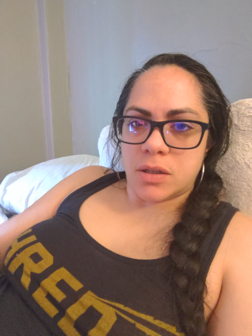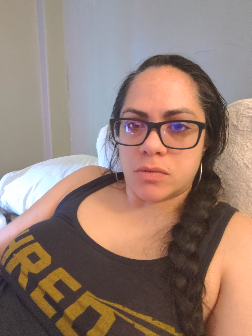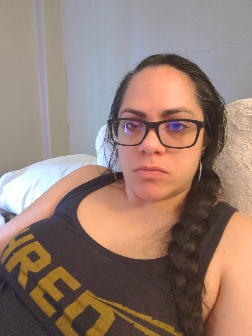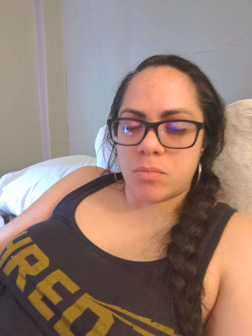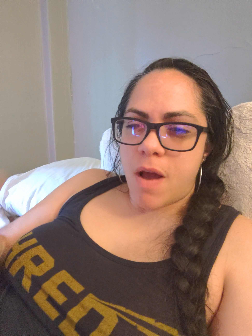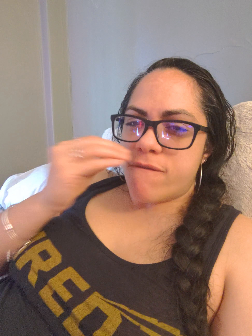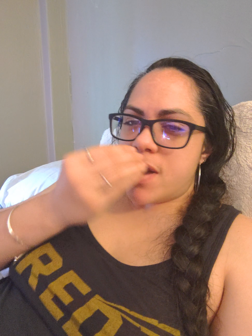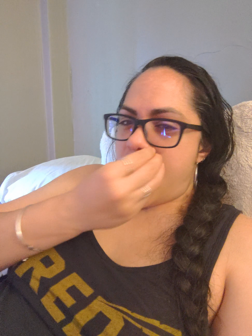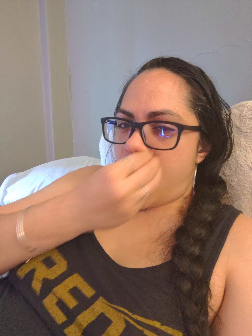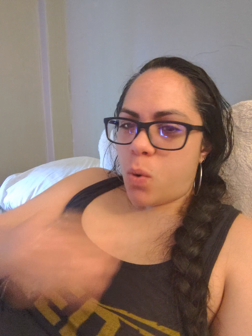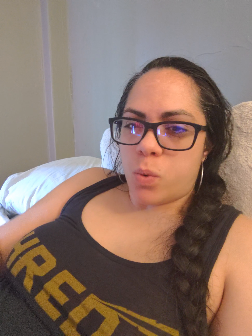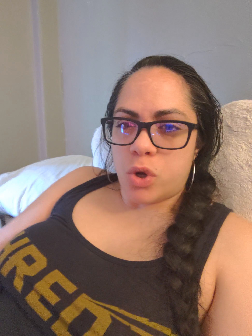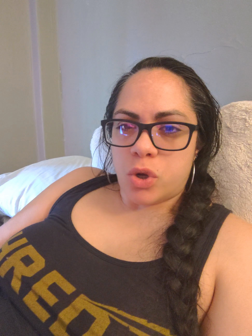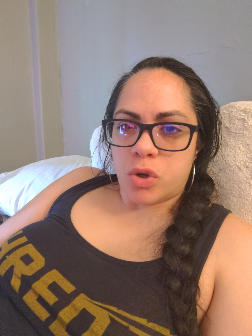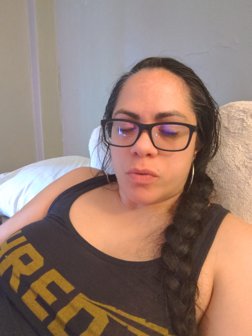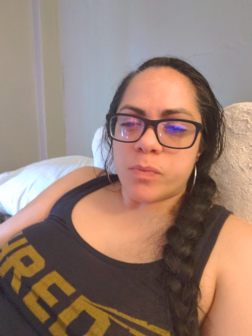flower